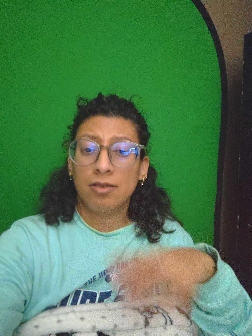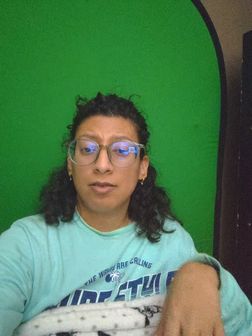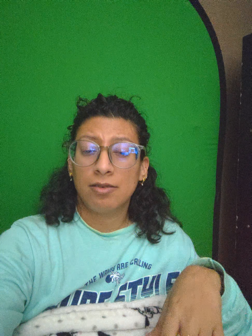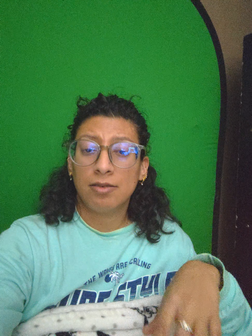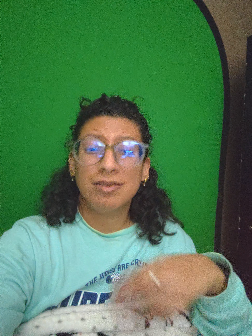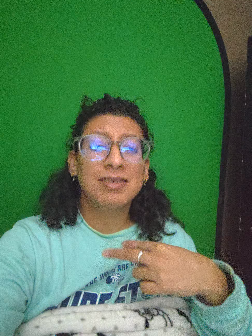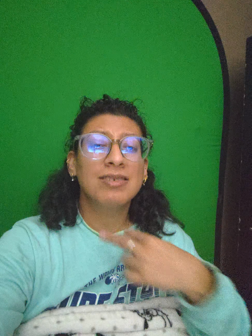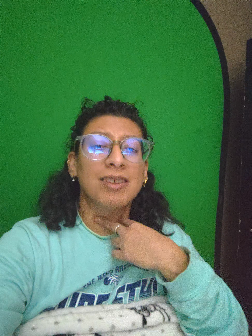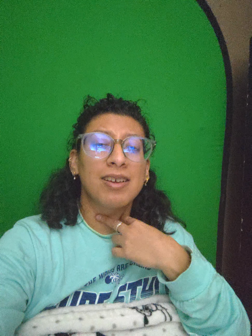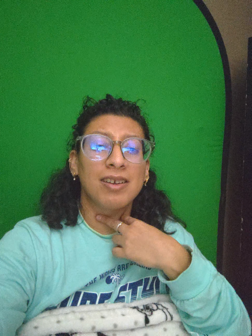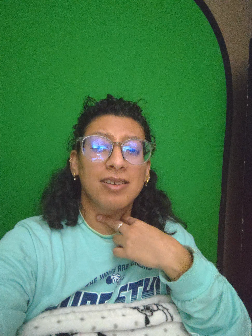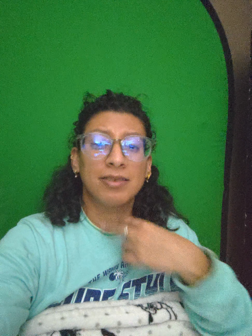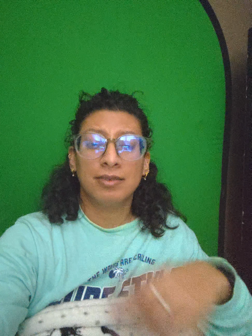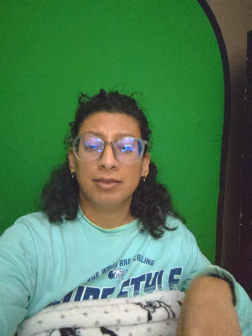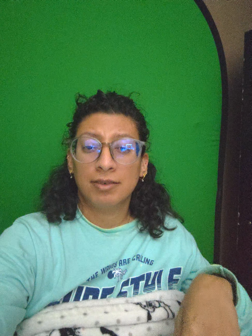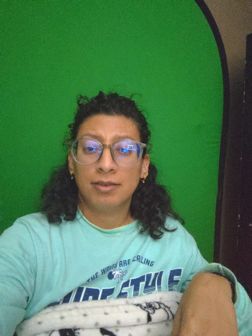stuck